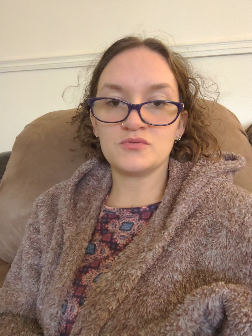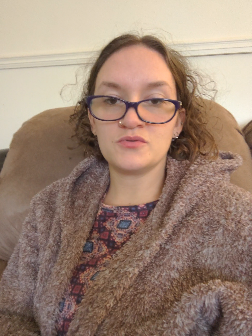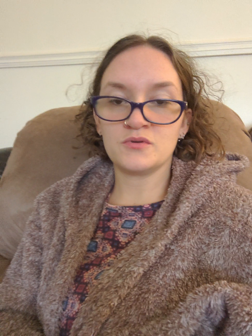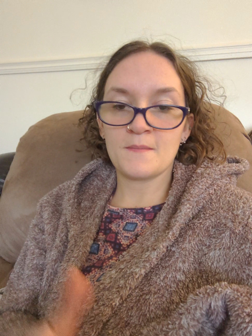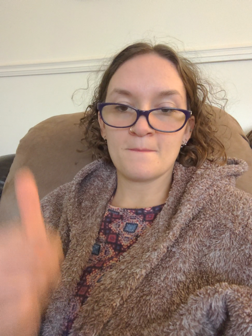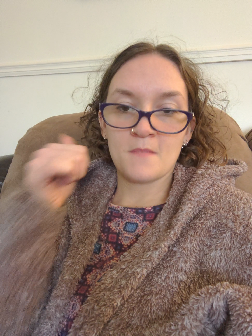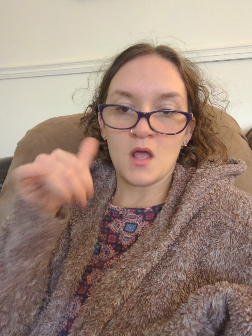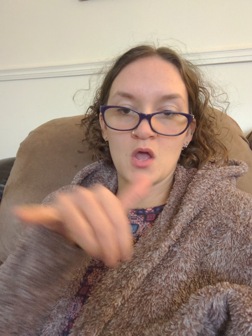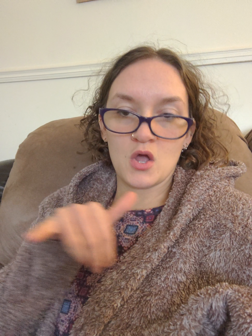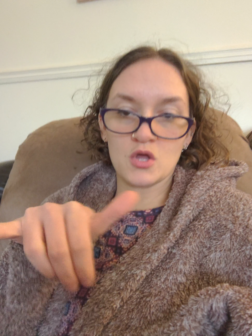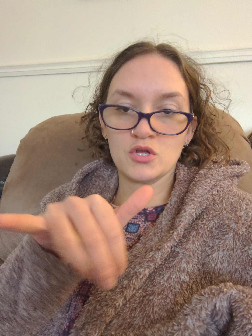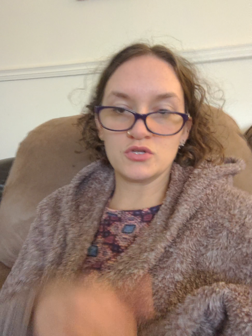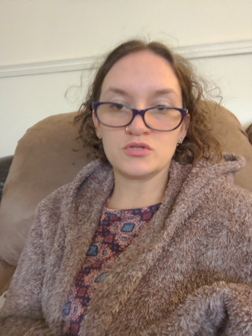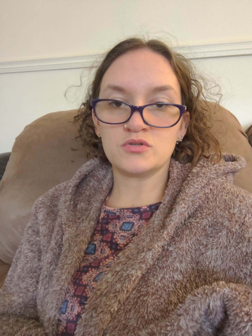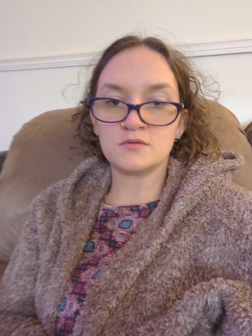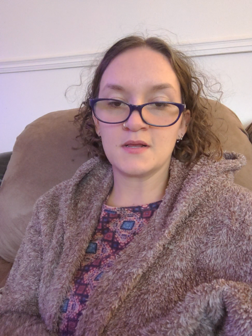backyard